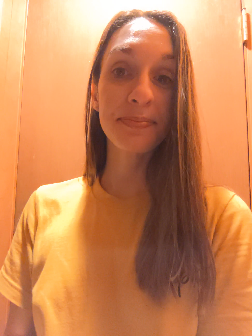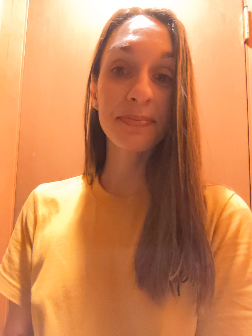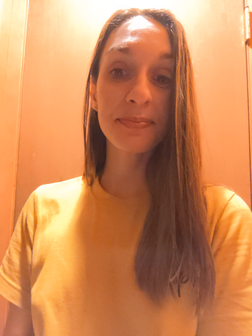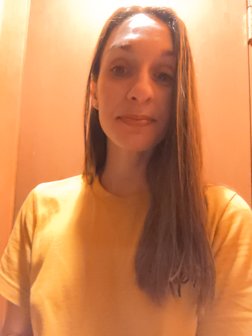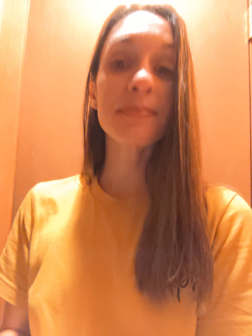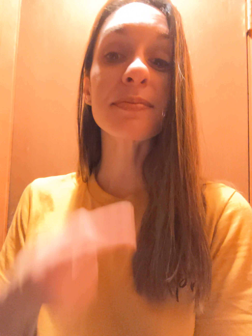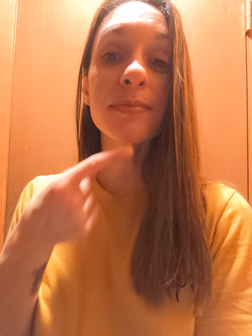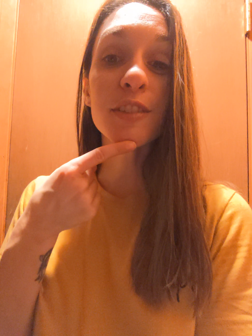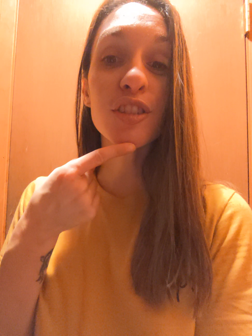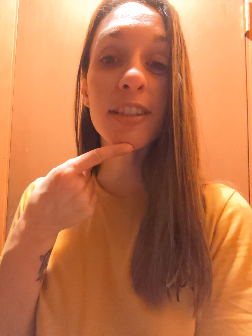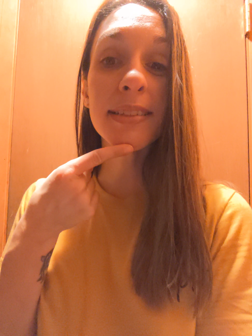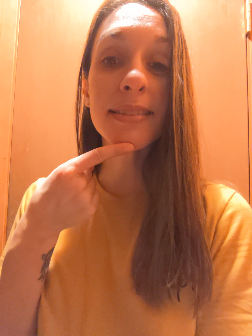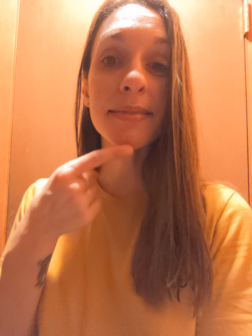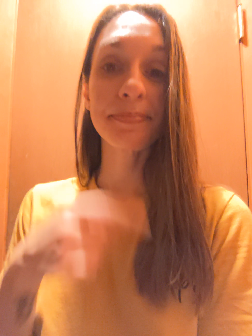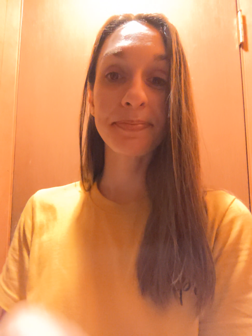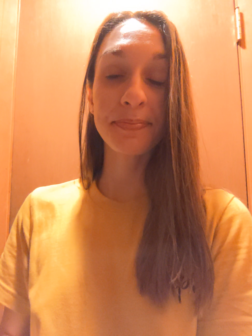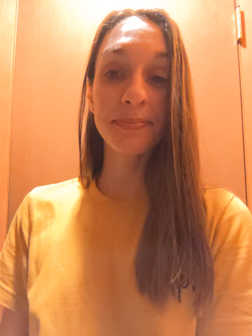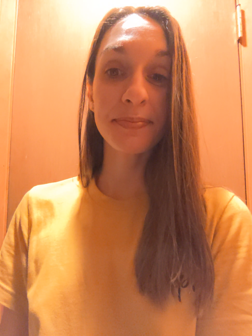chin